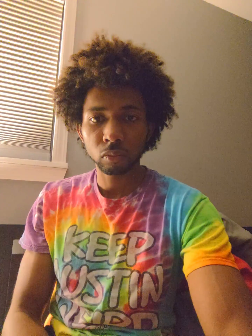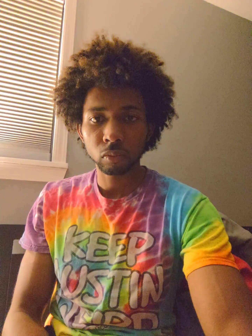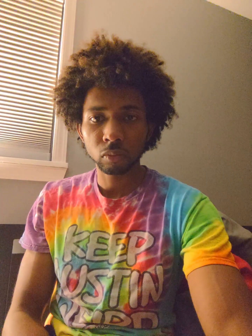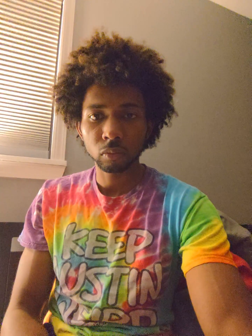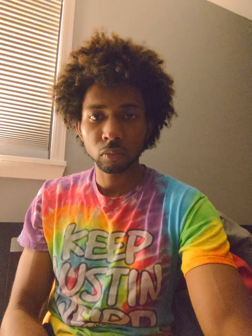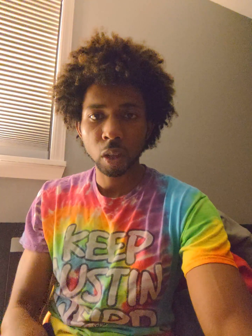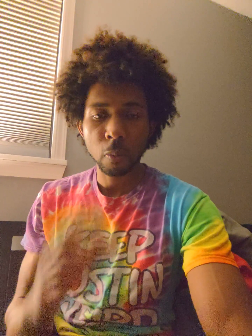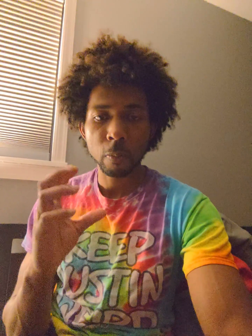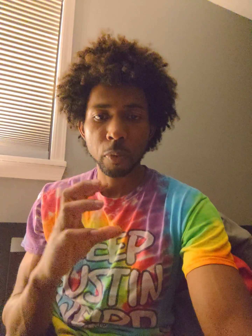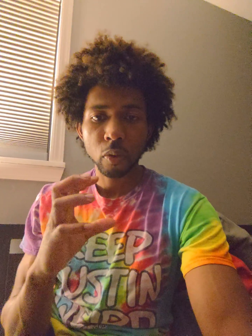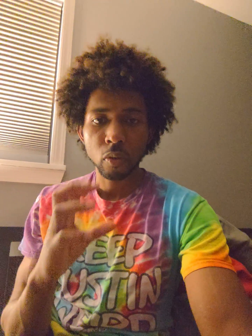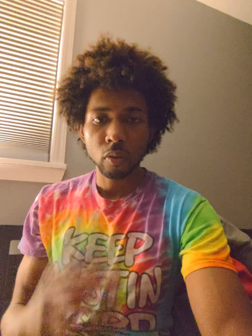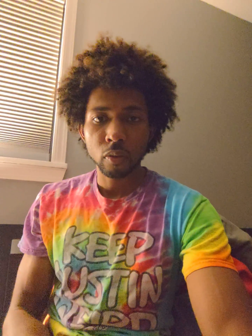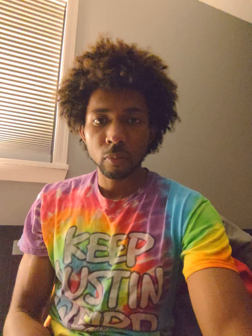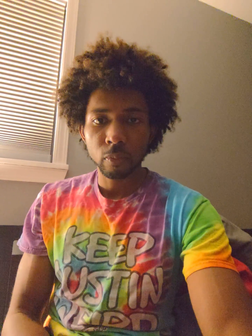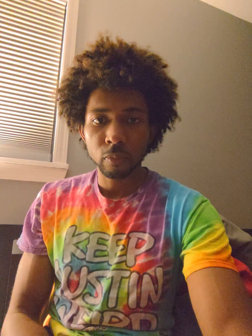ball